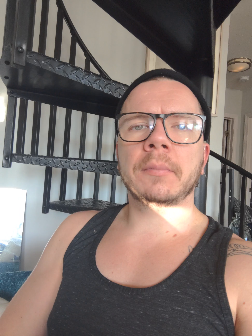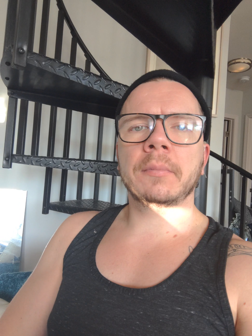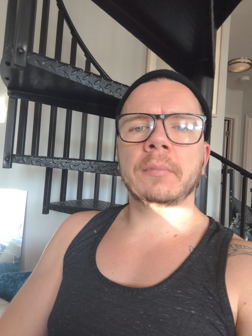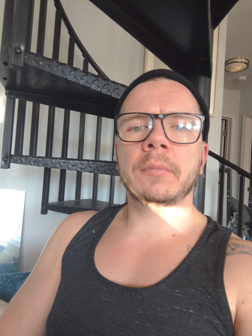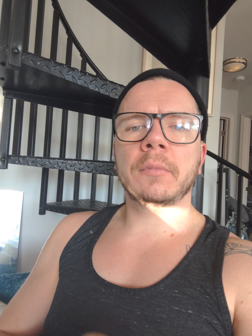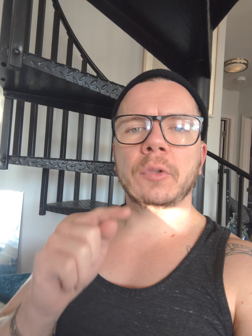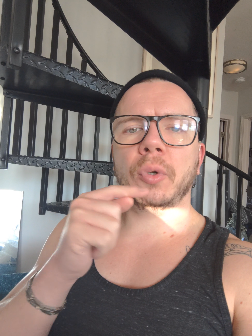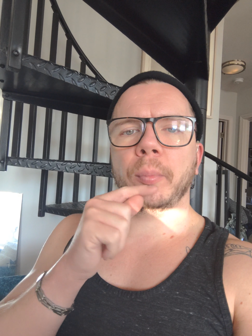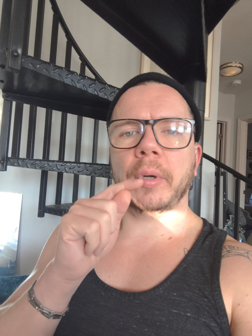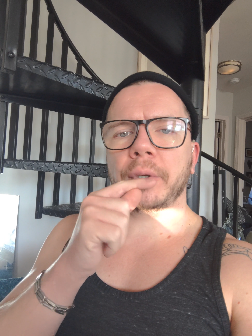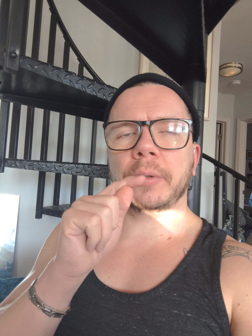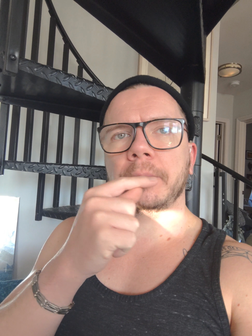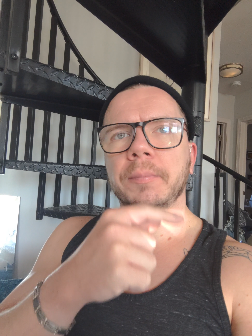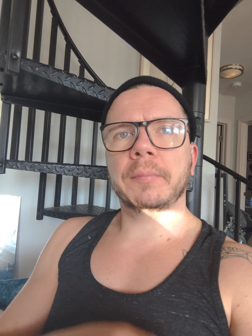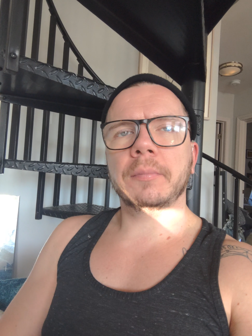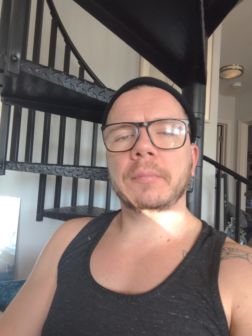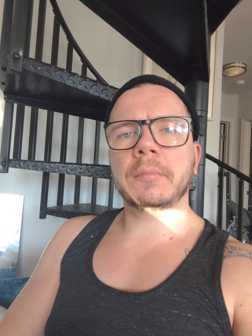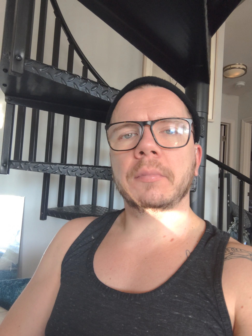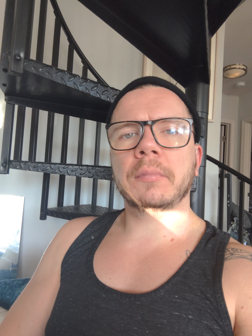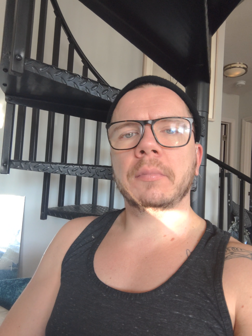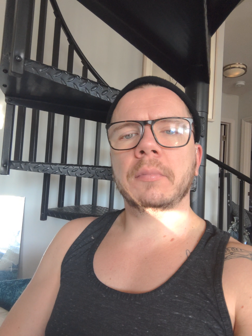toothbrush